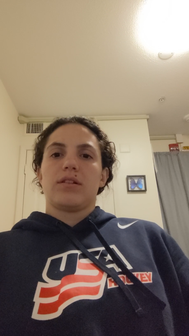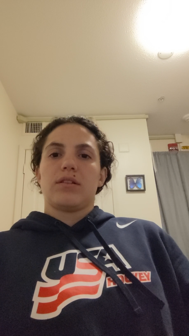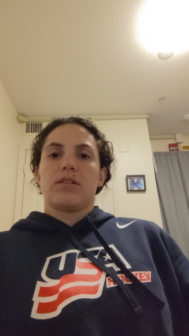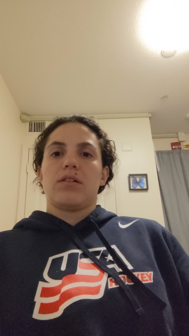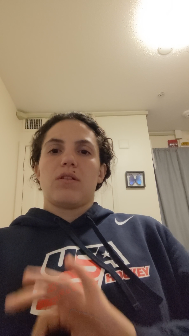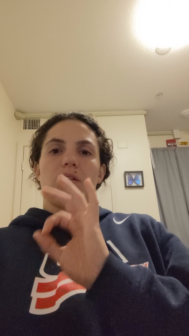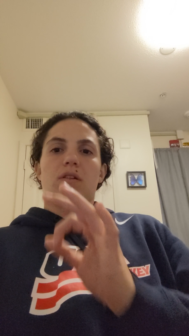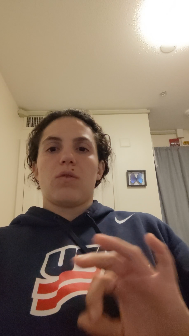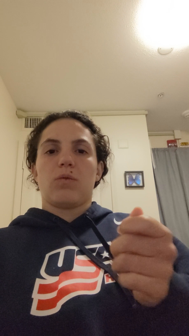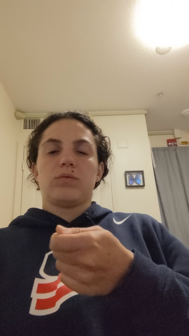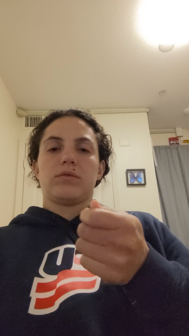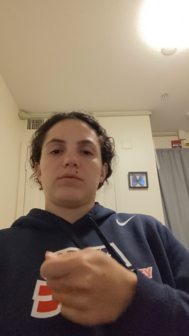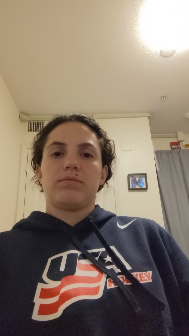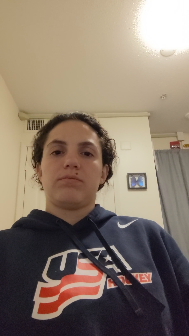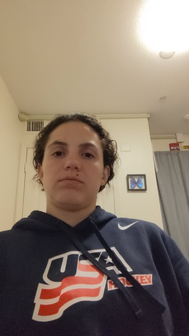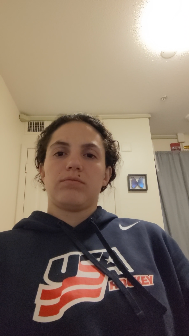hose